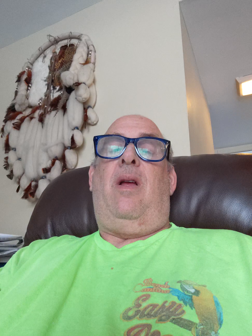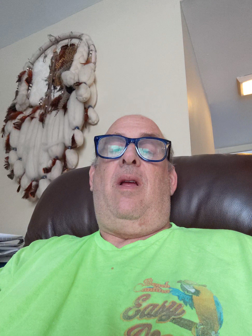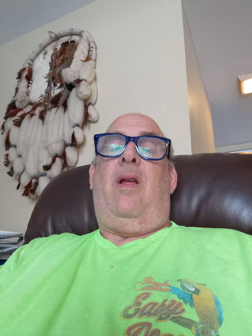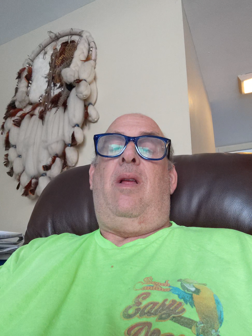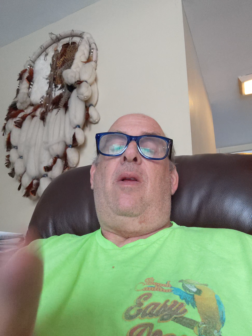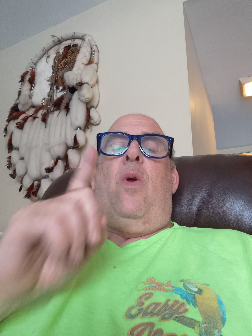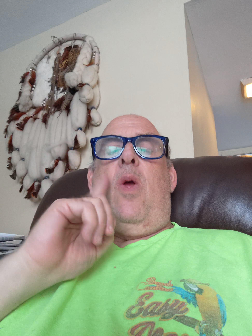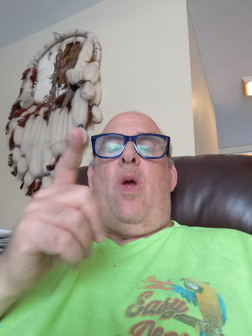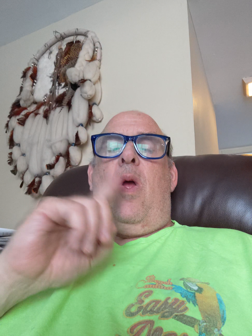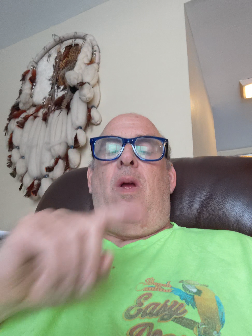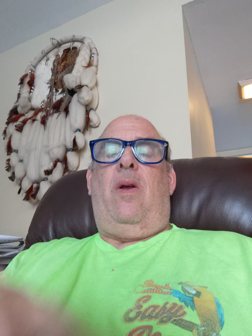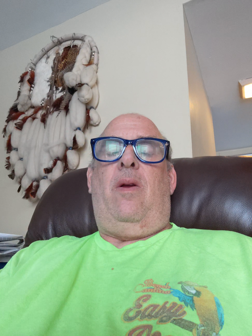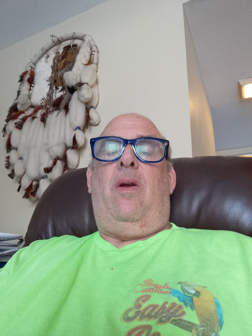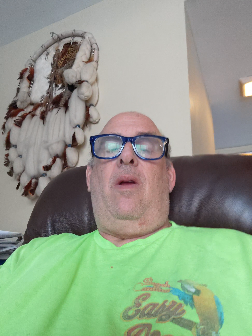talk